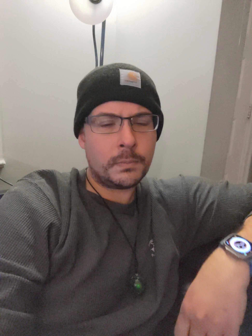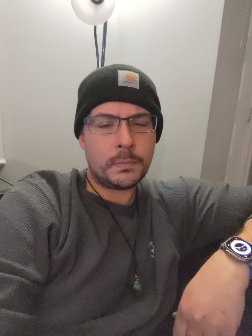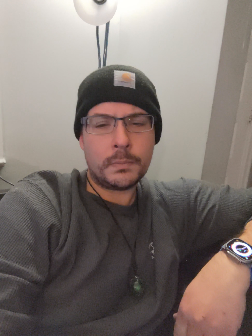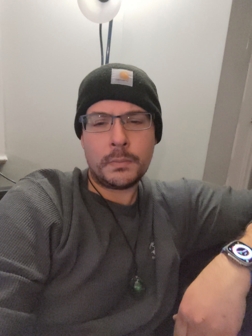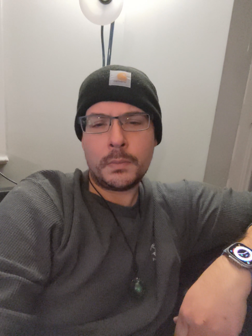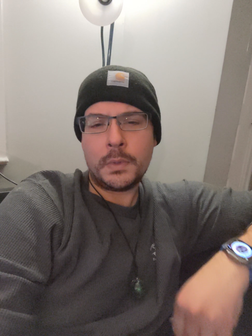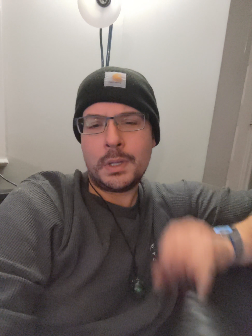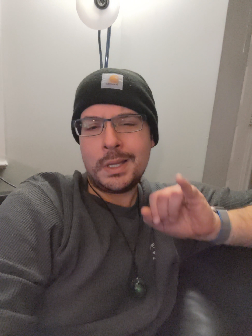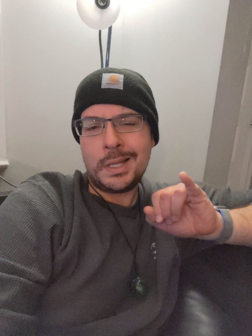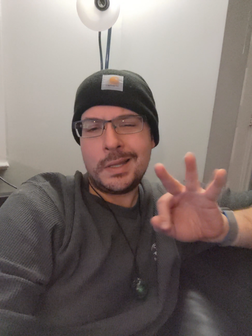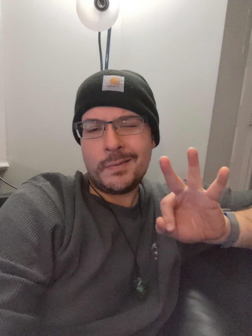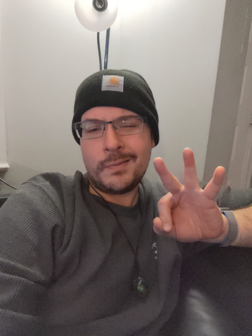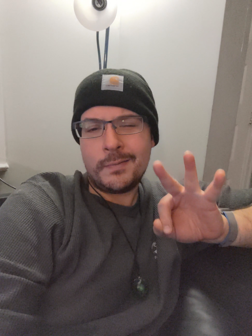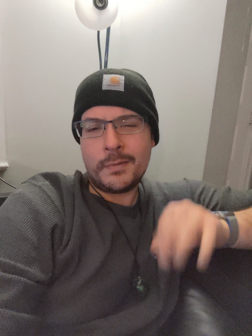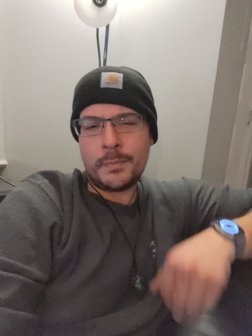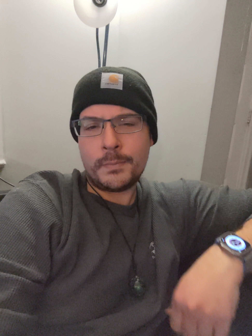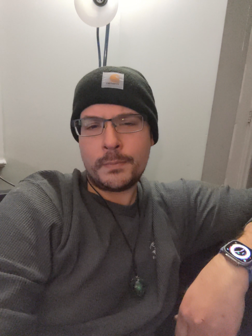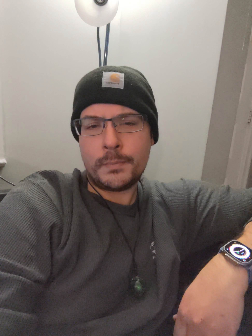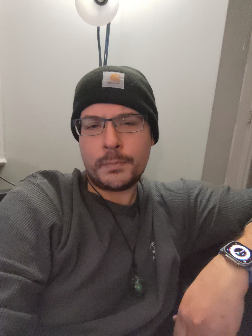if